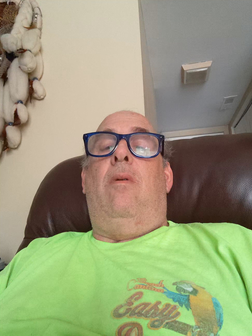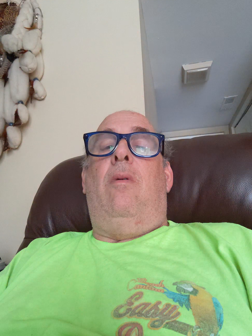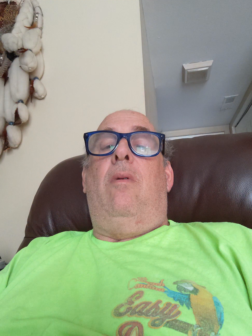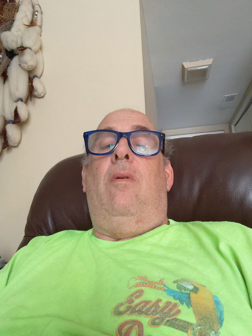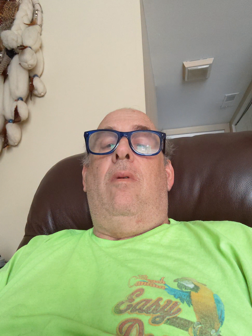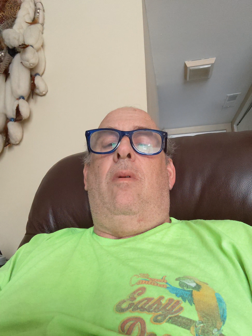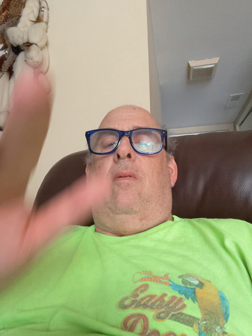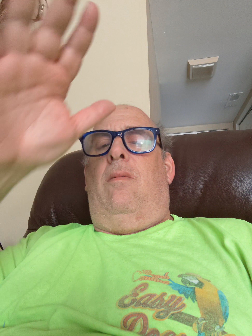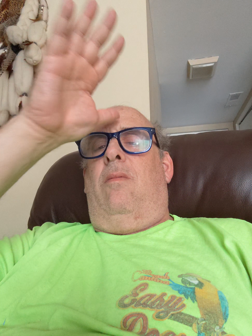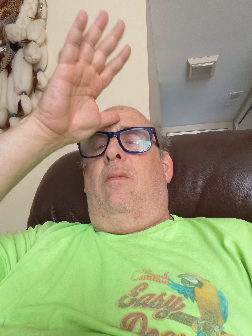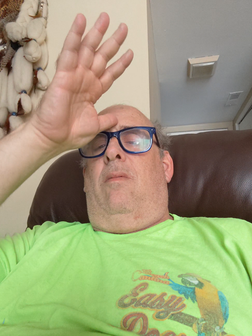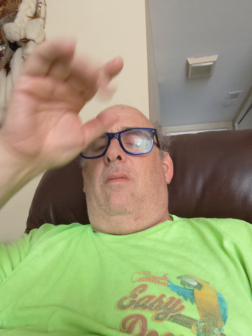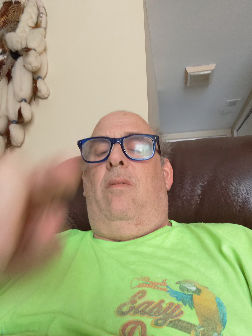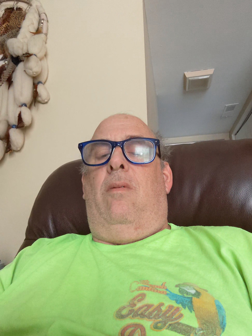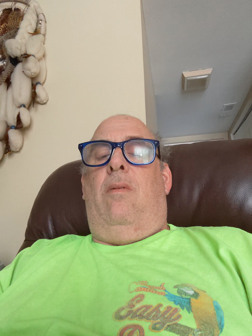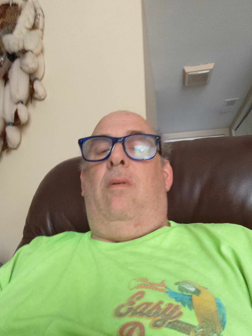dad